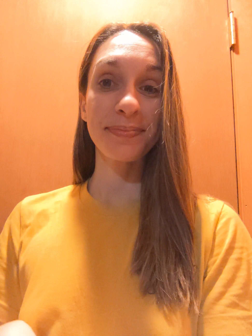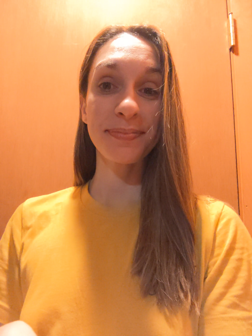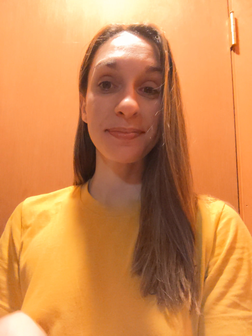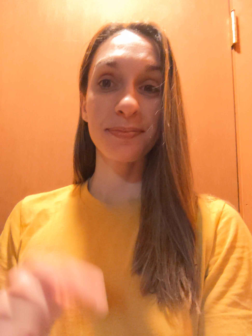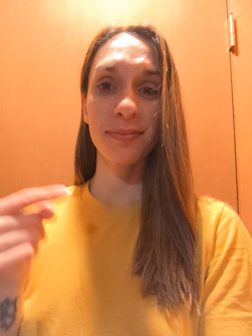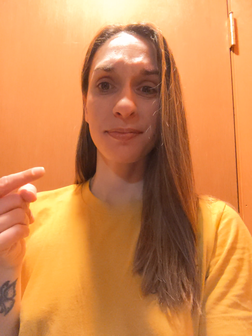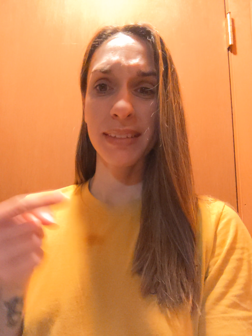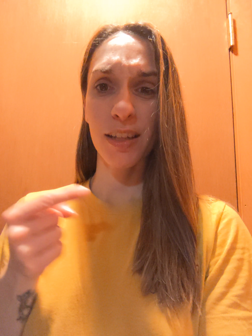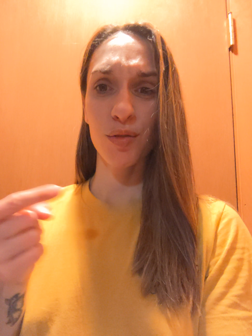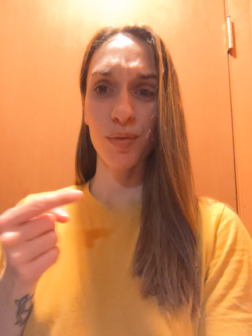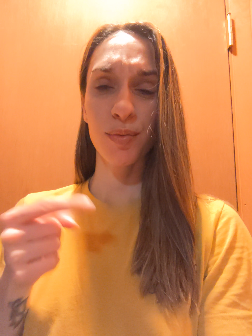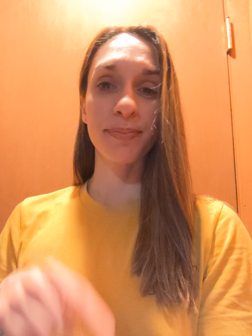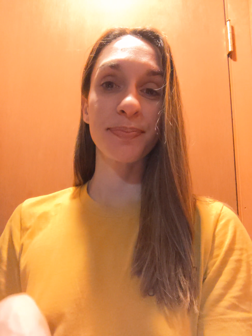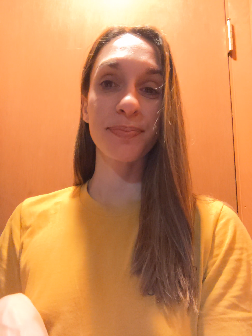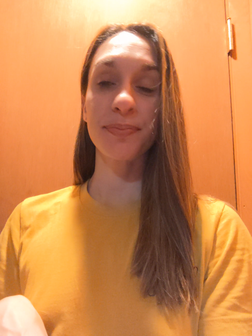owie